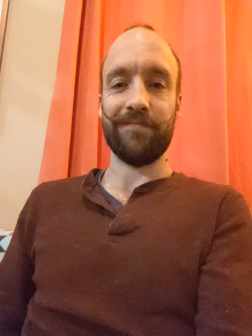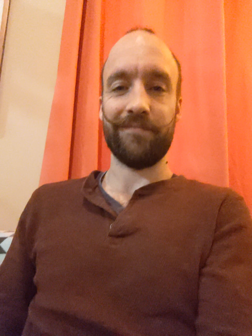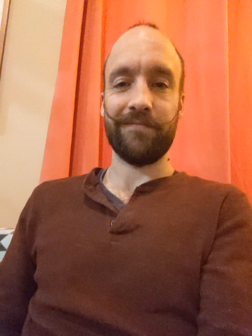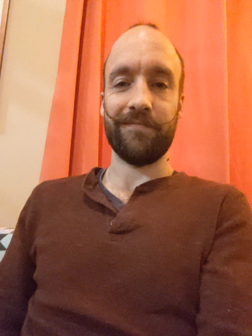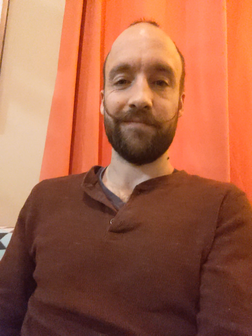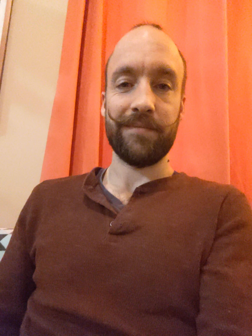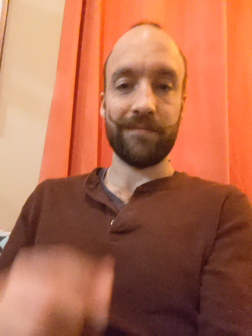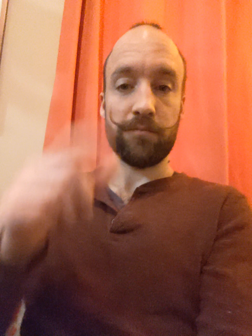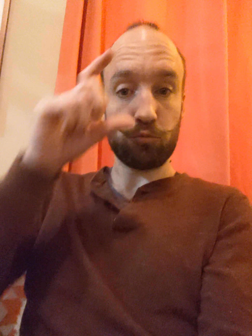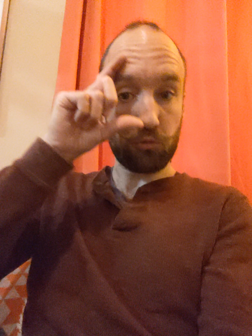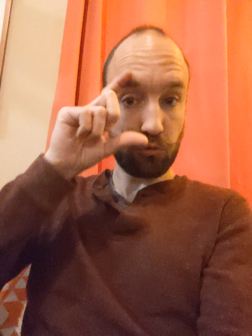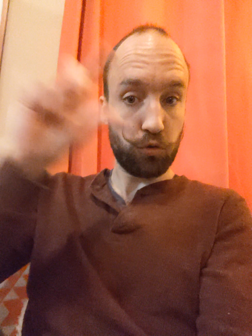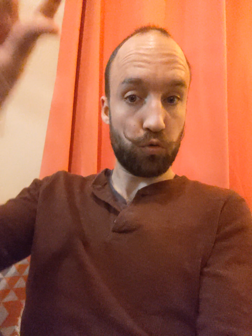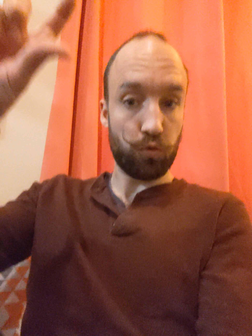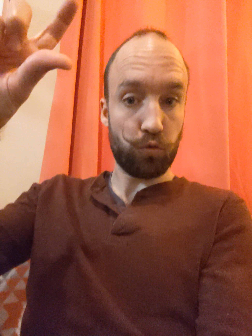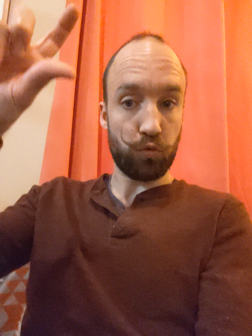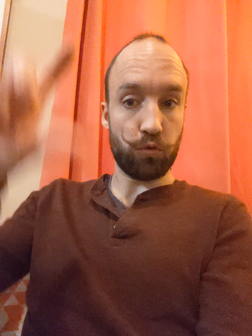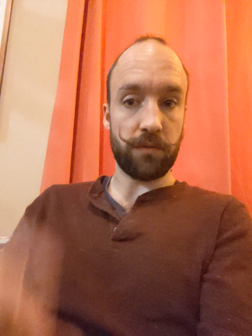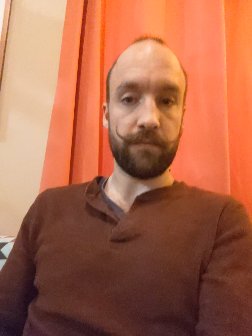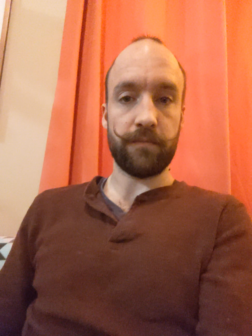moon